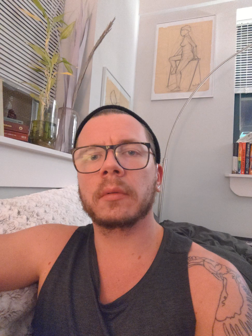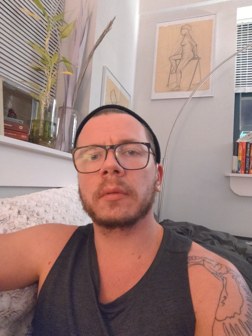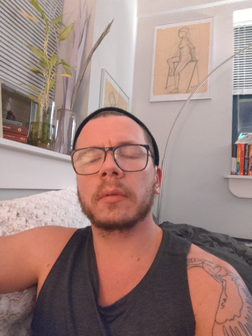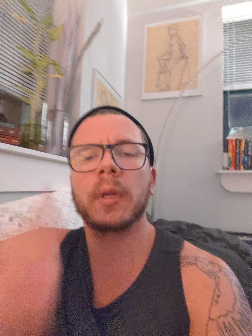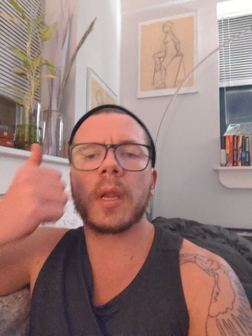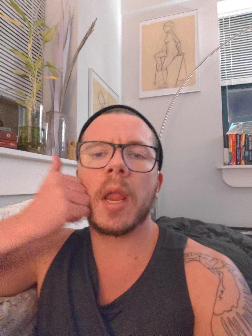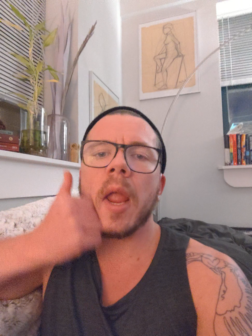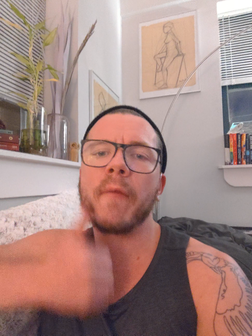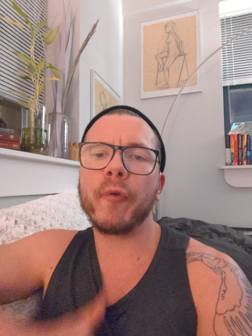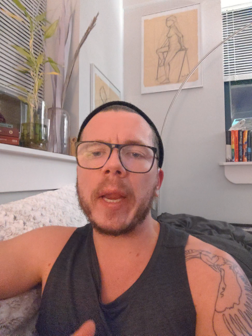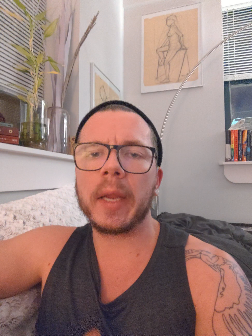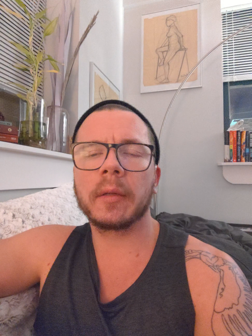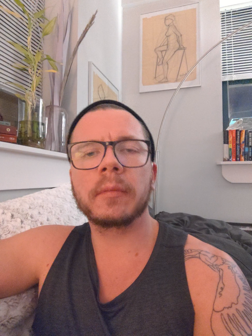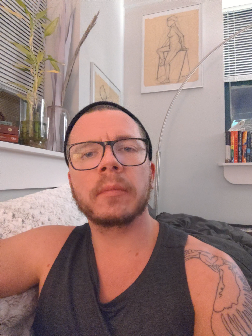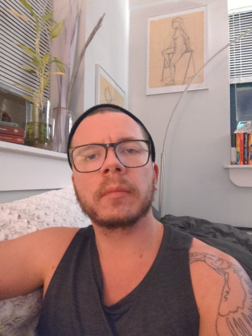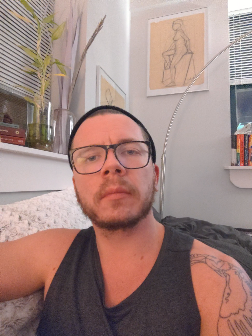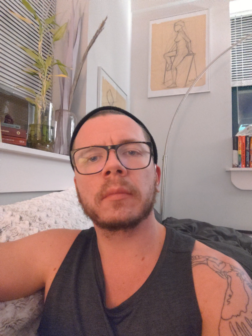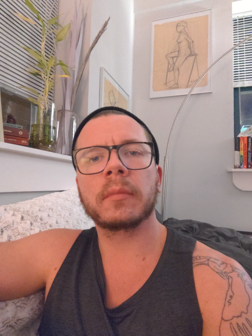every